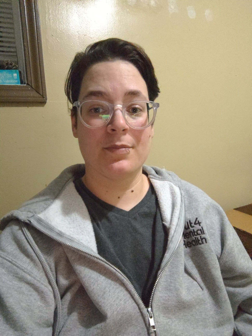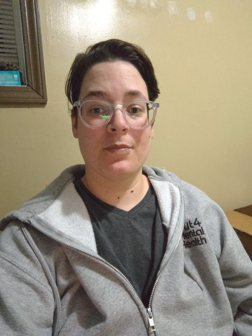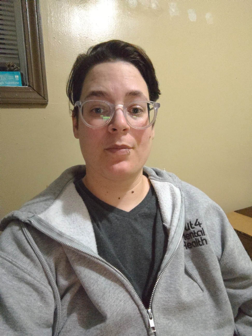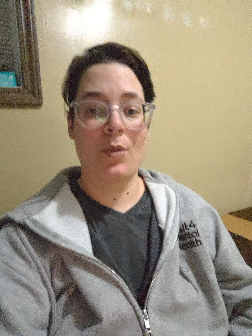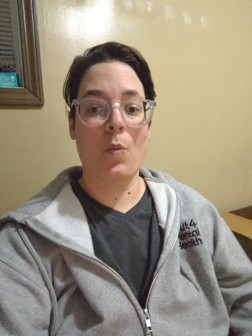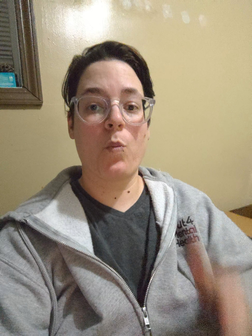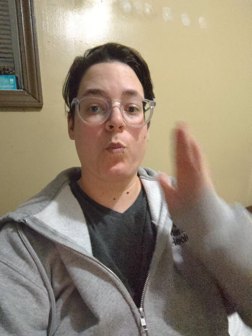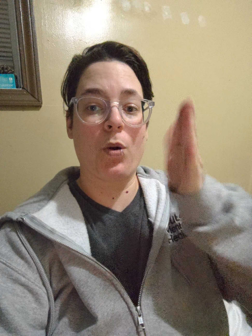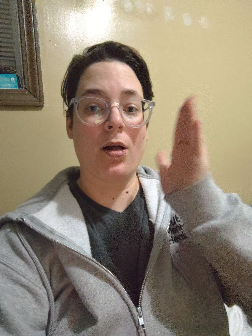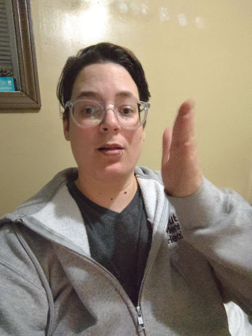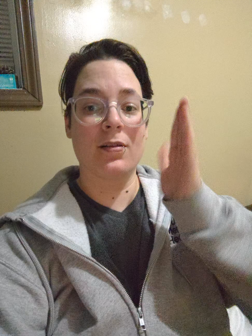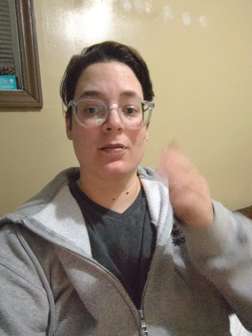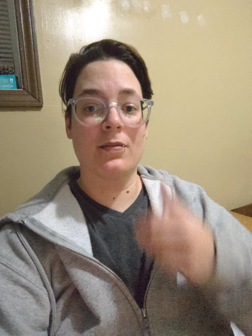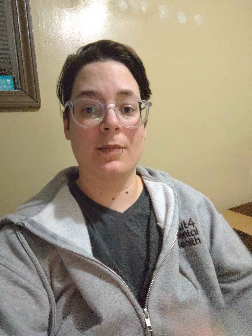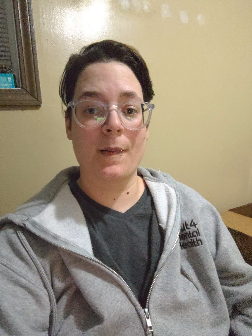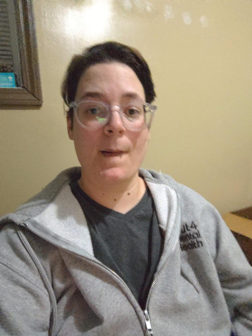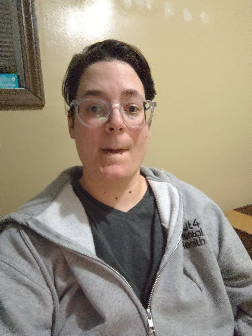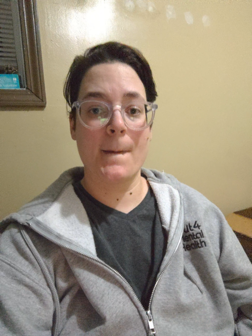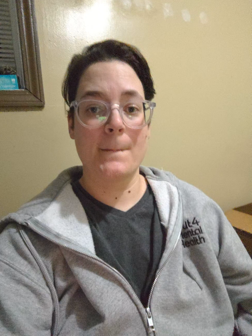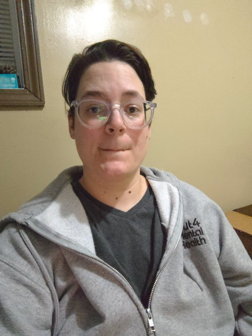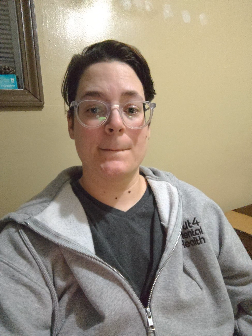will